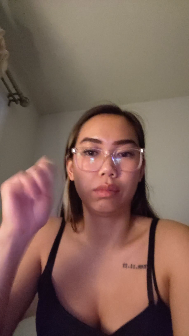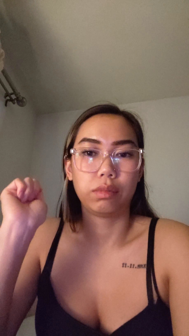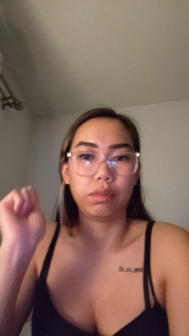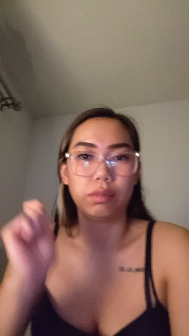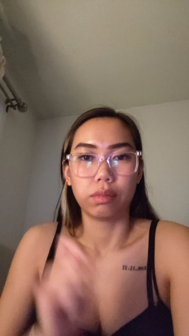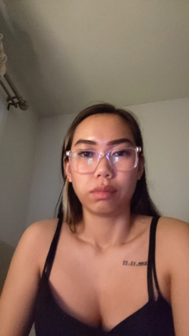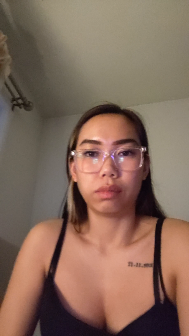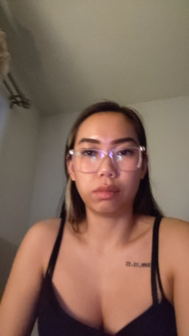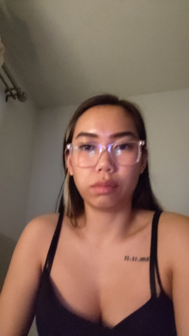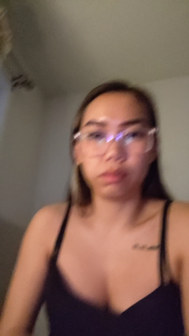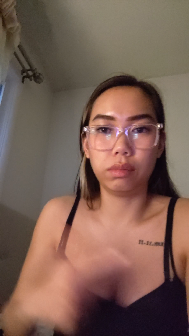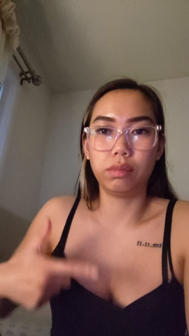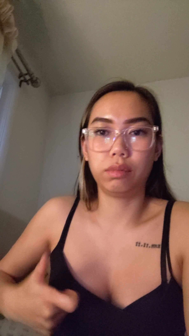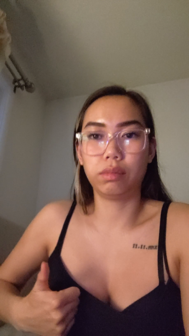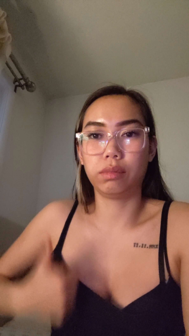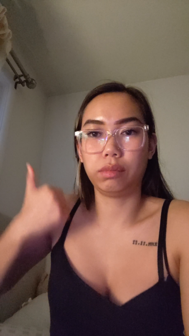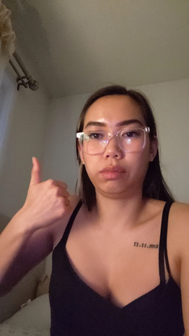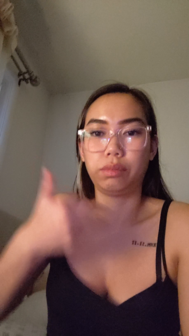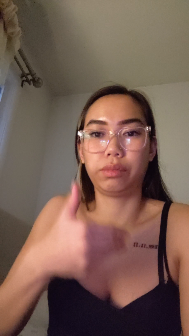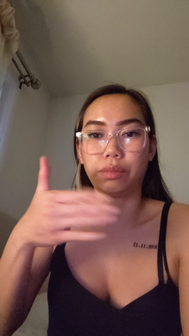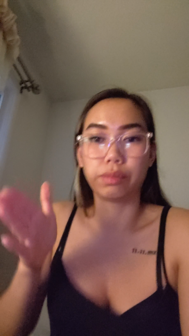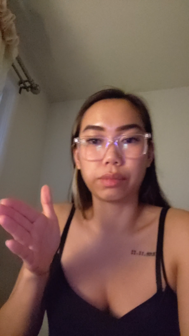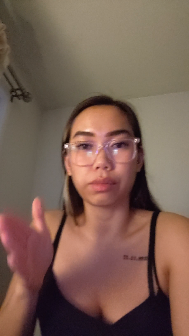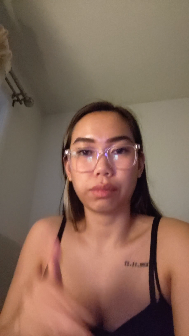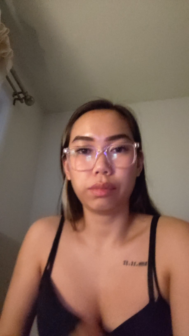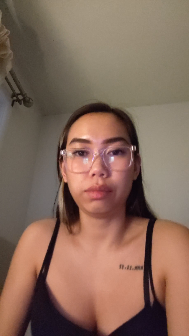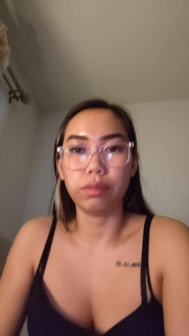living room